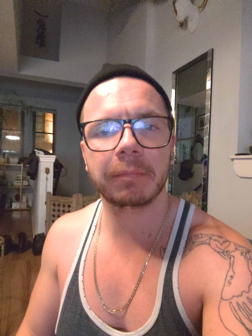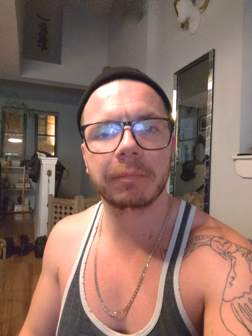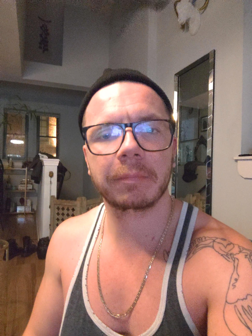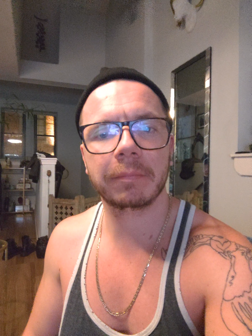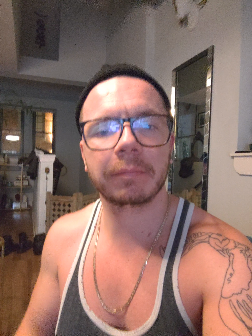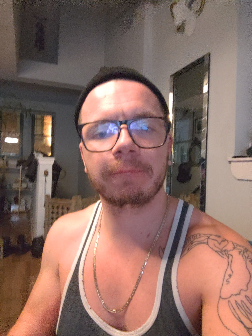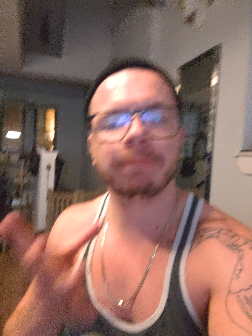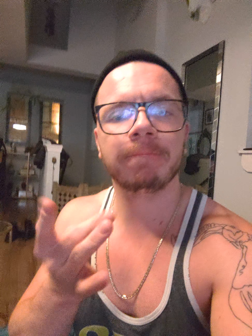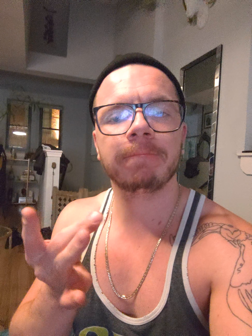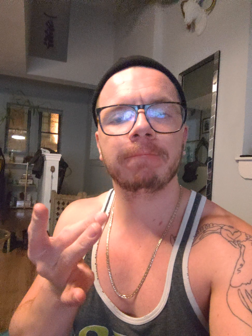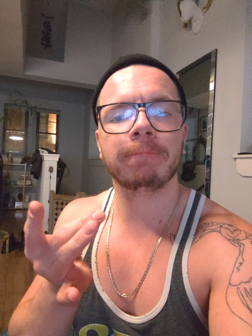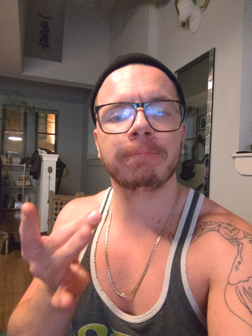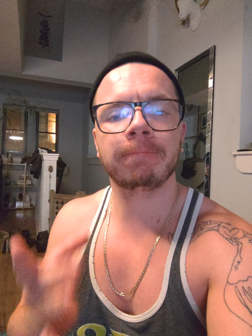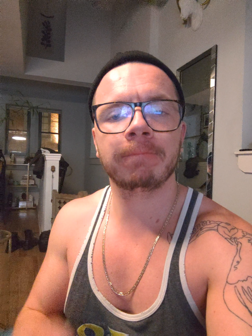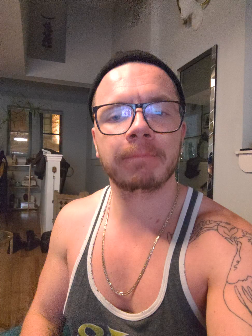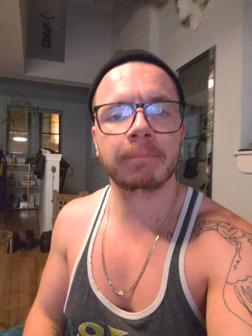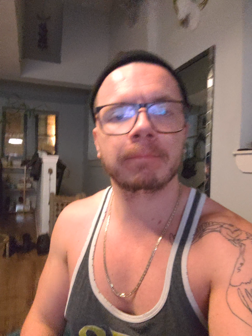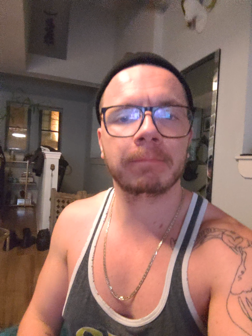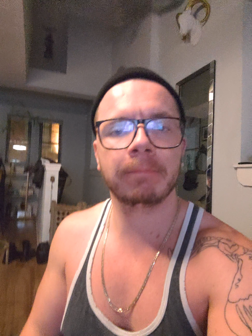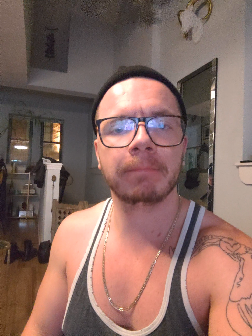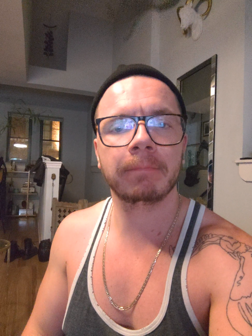sticky